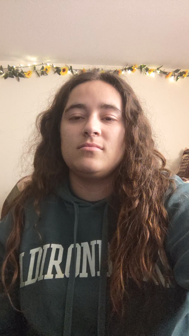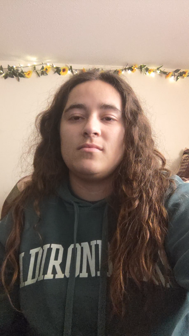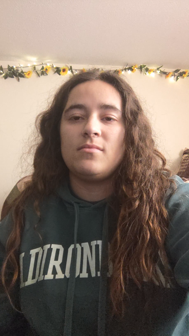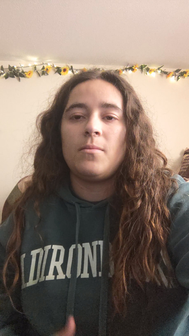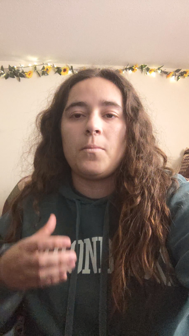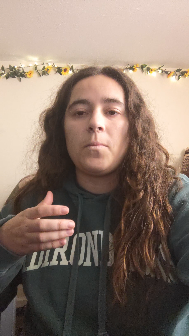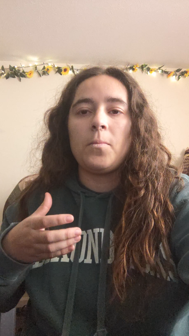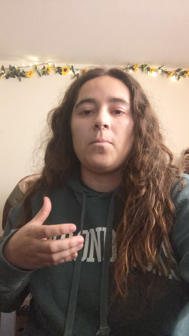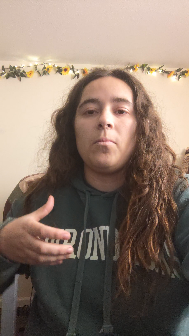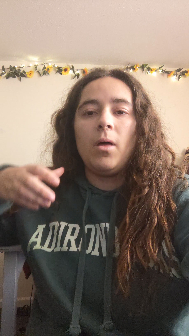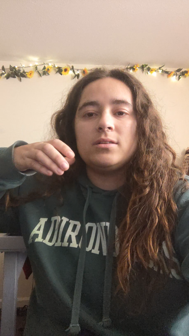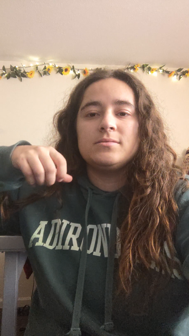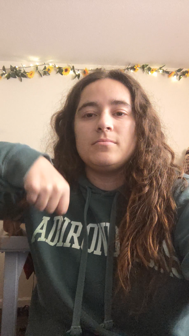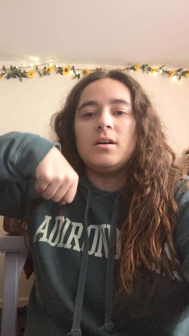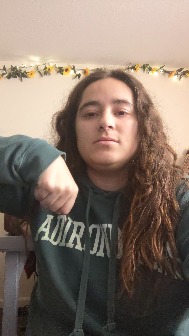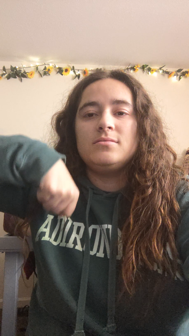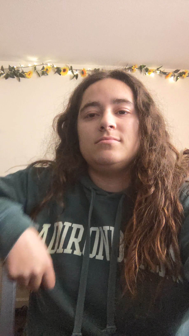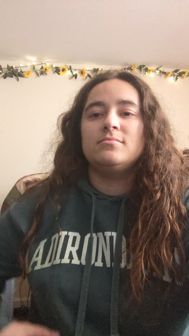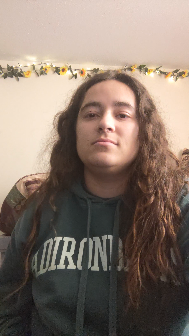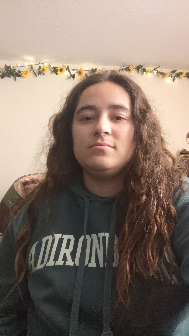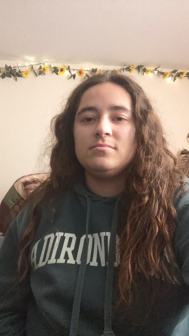bucket